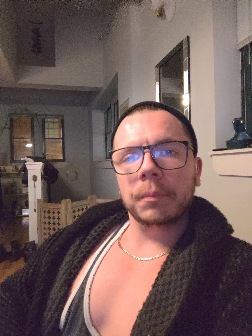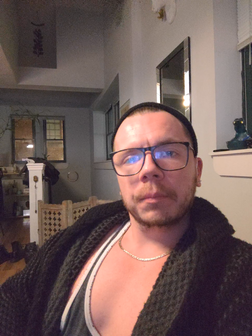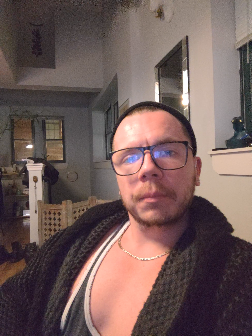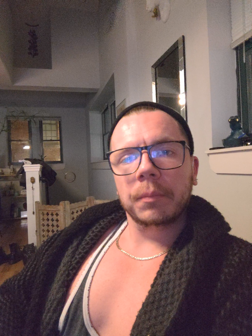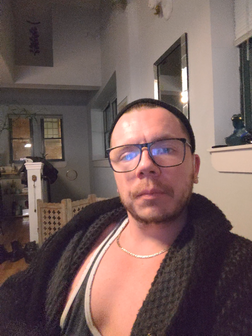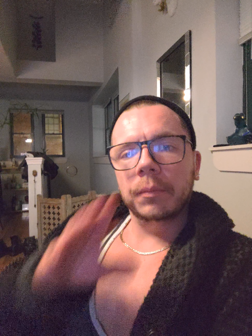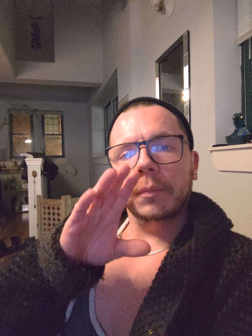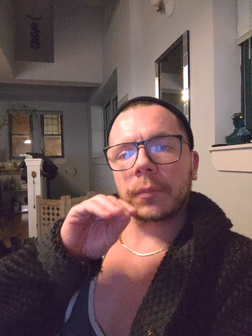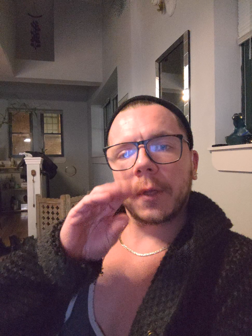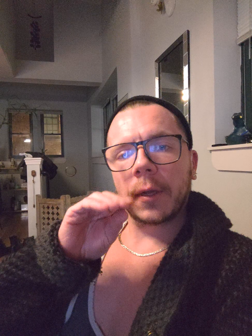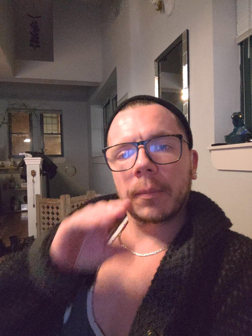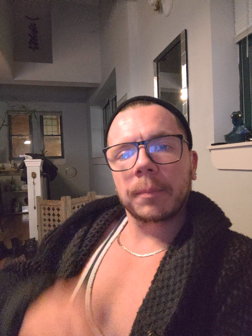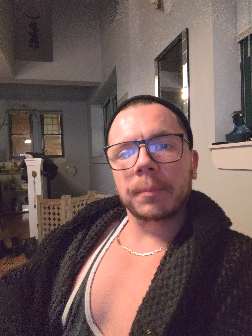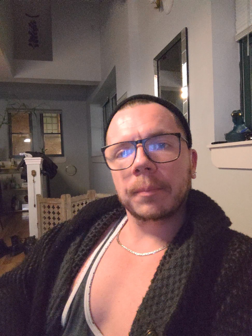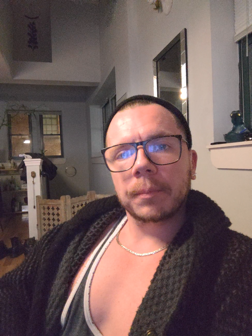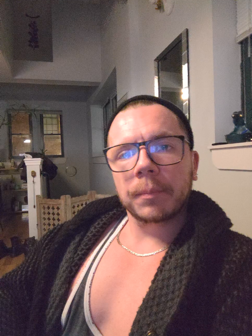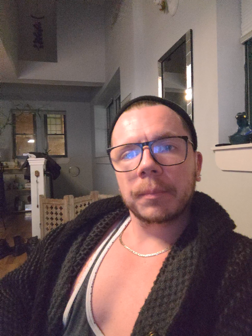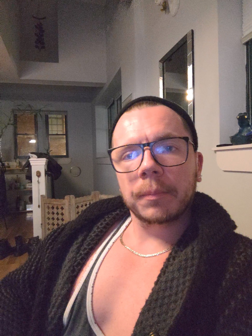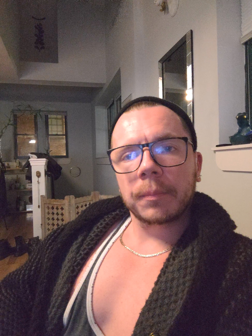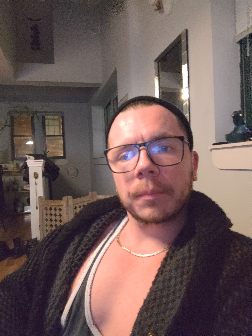duck